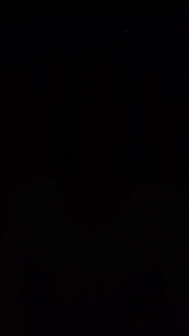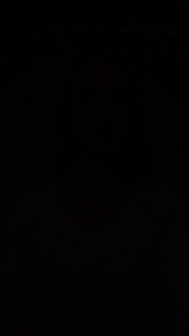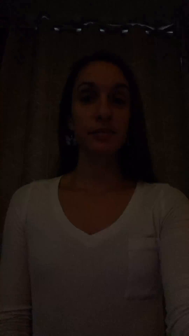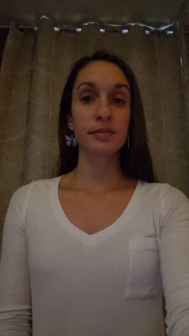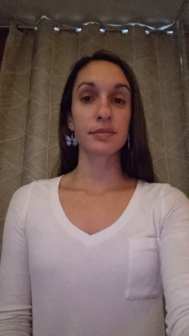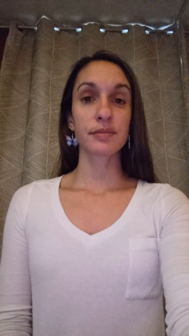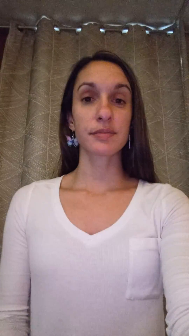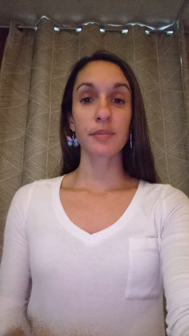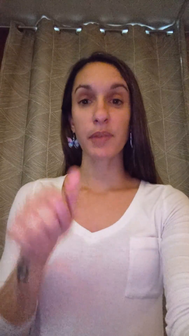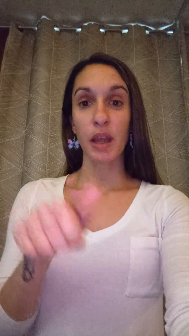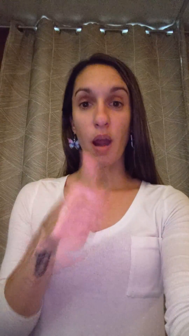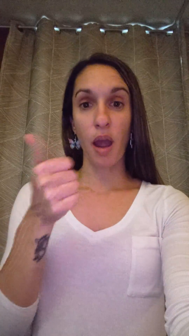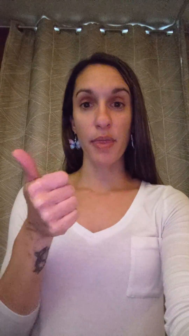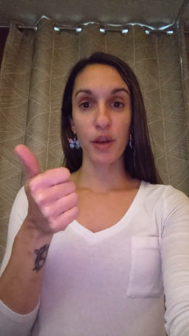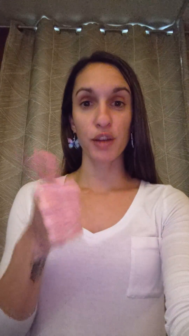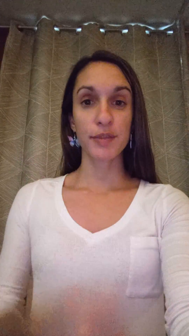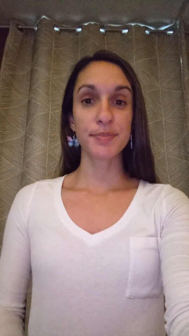other